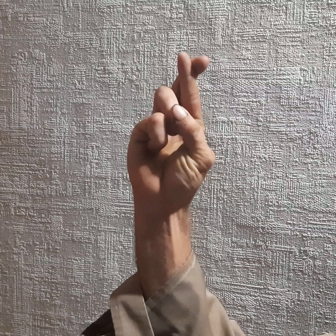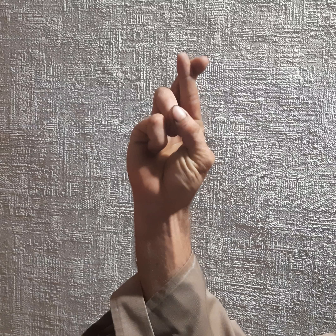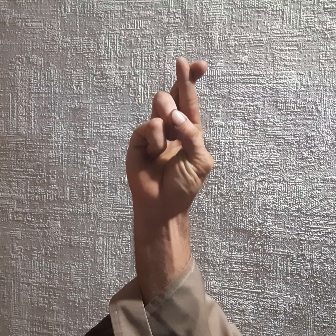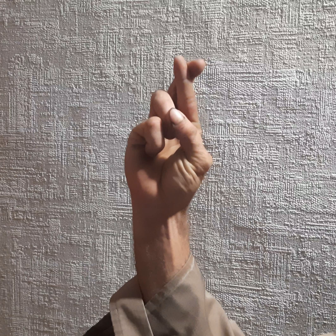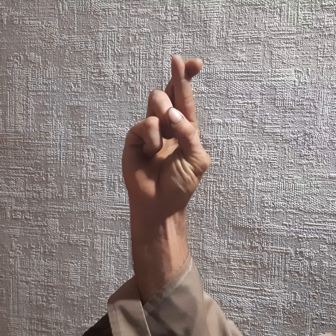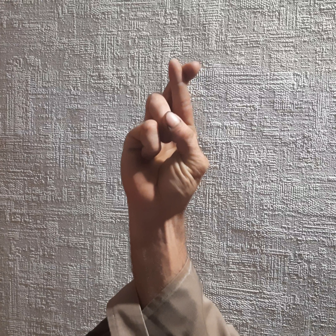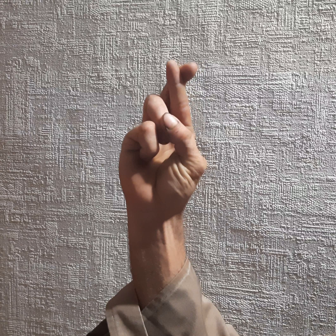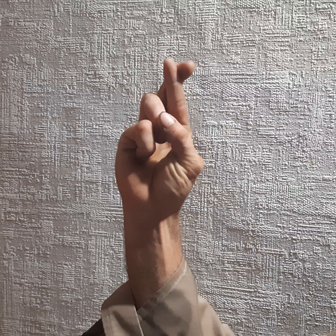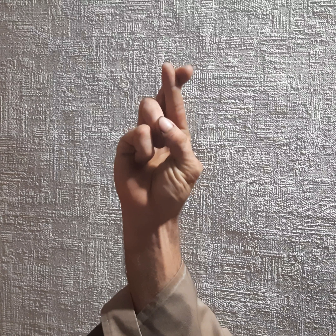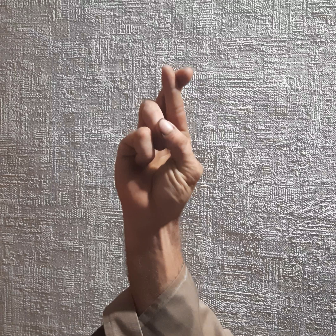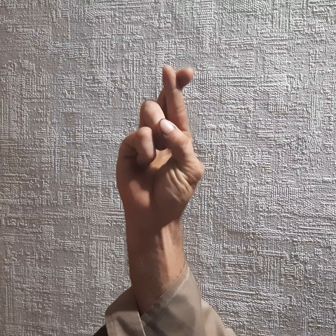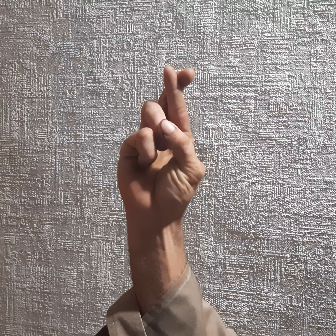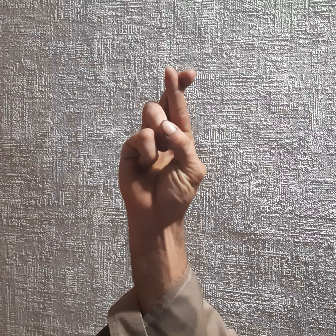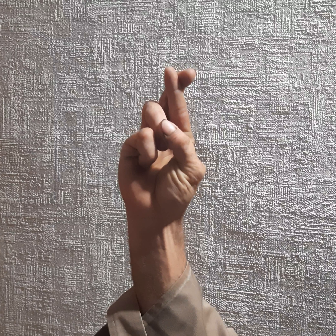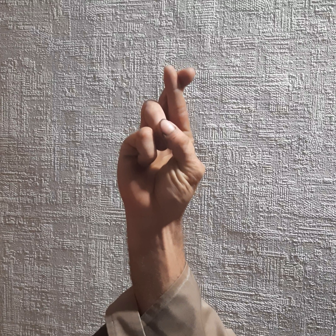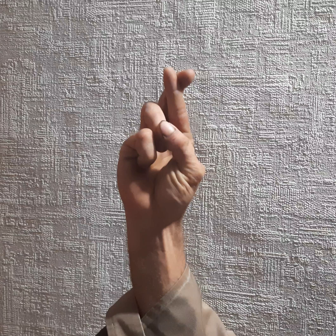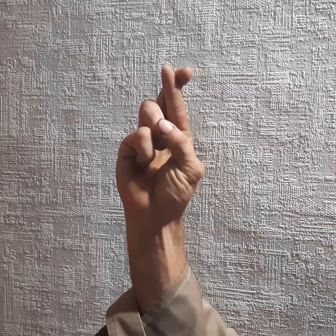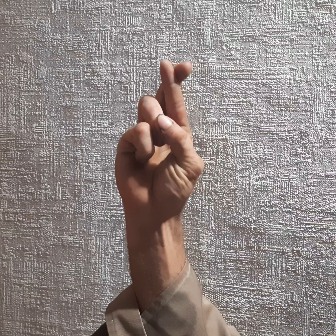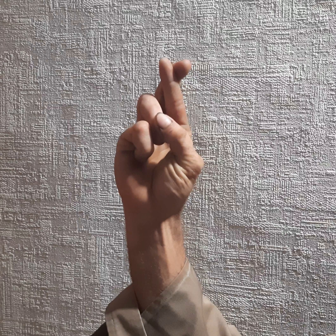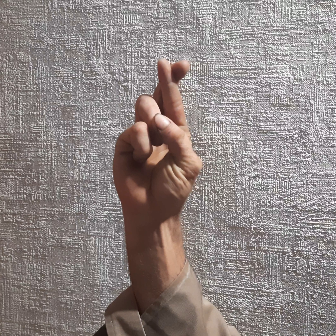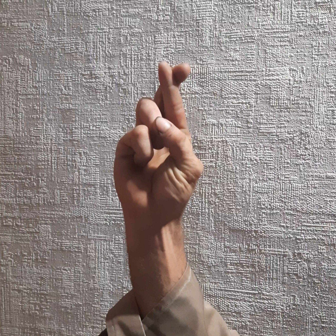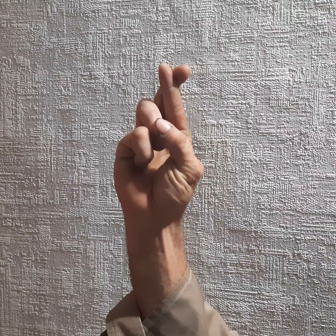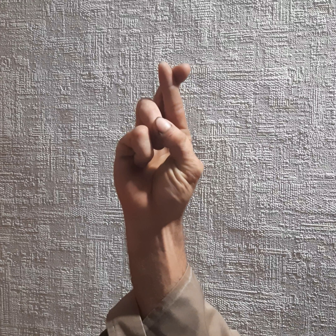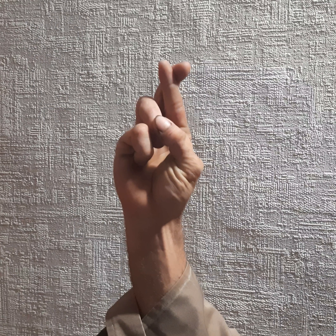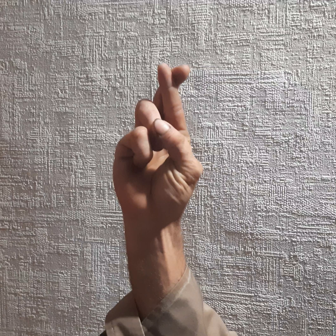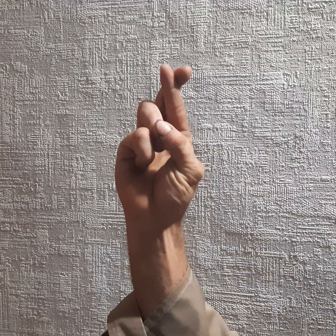Я